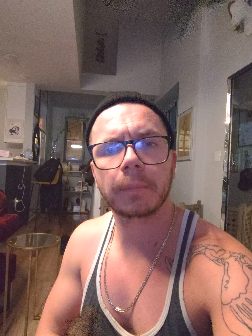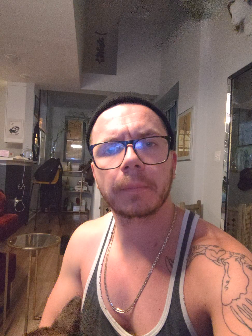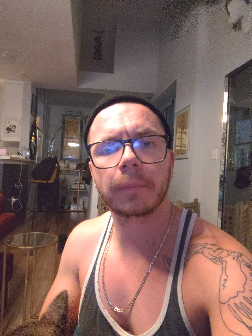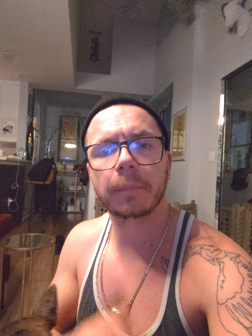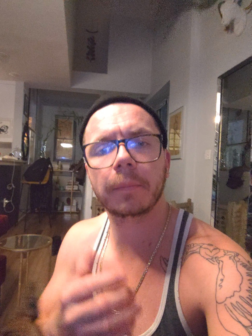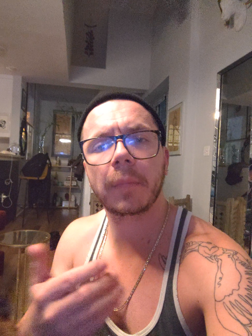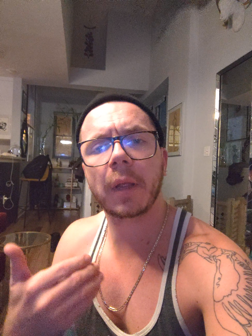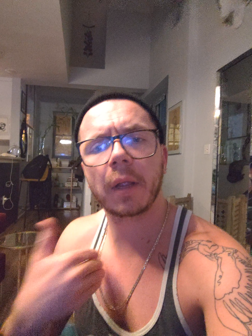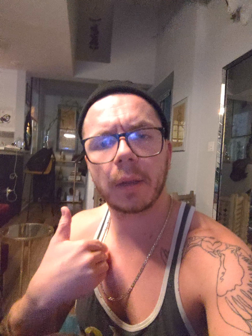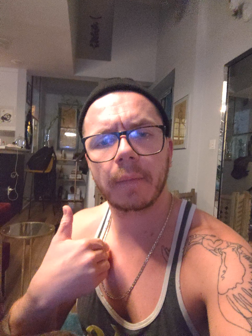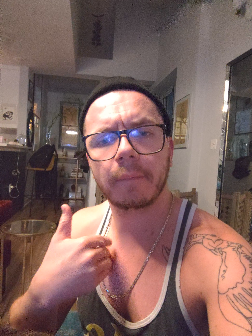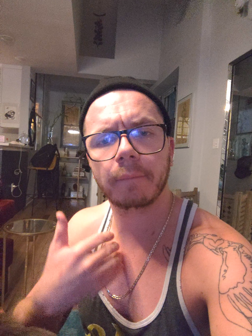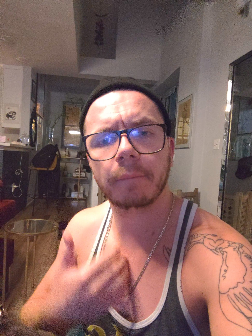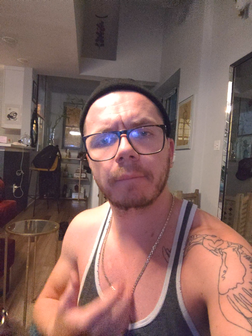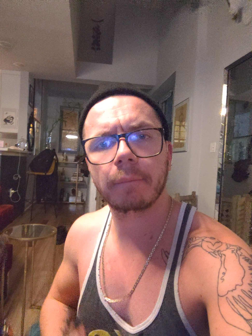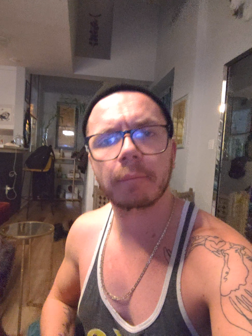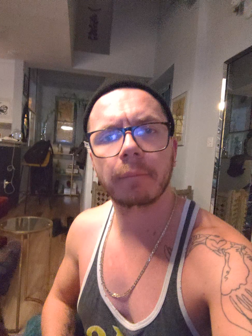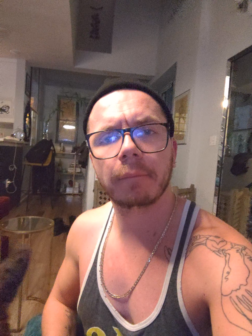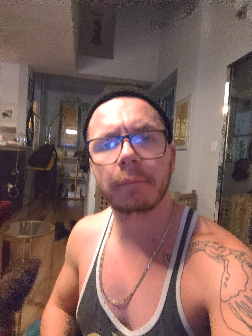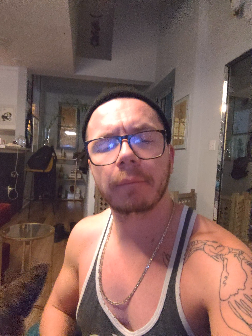have